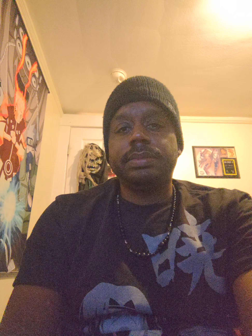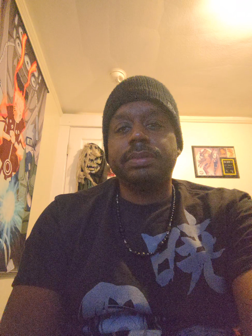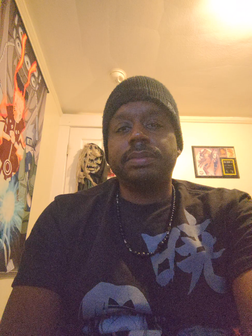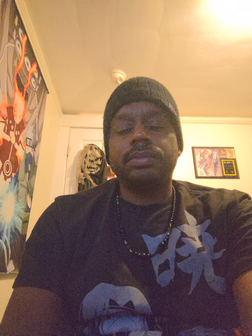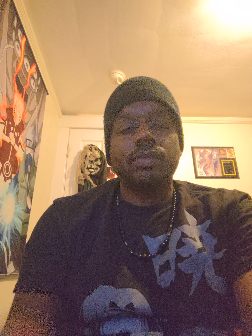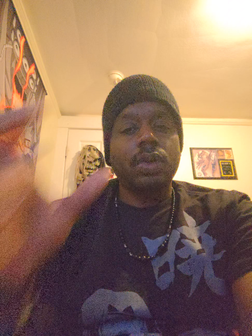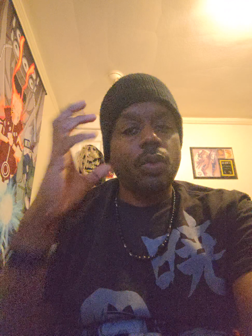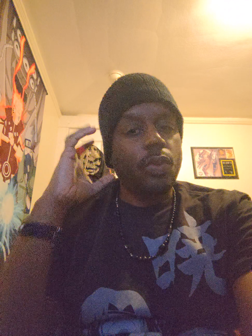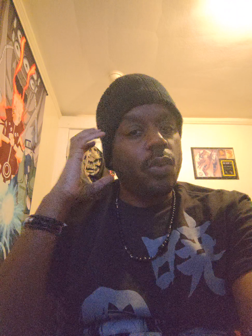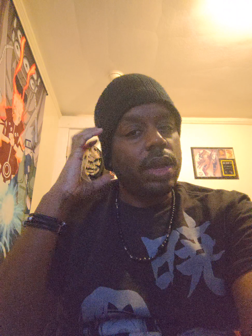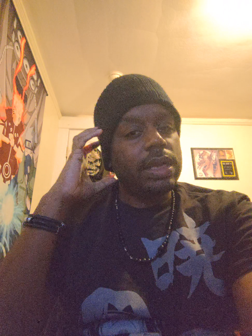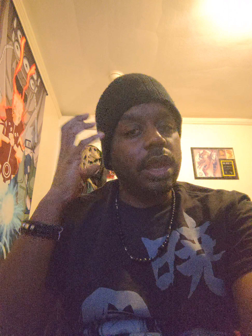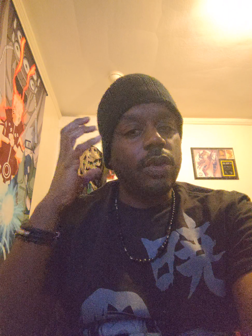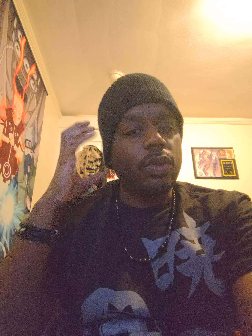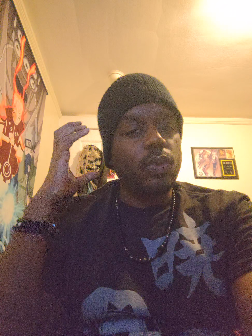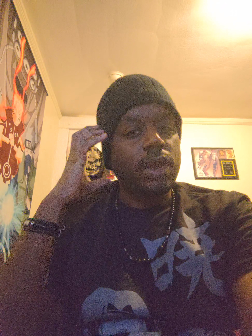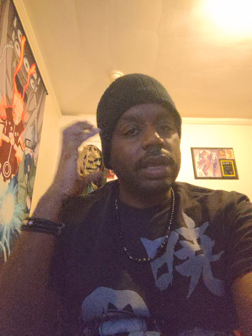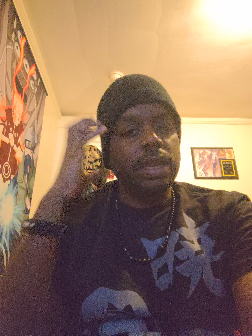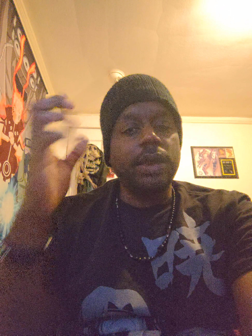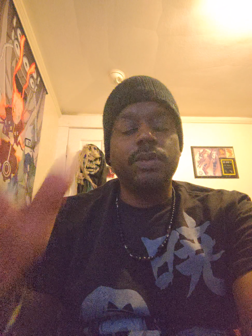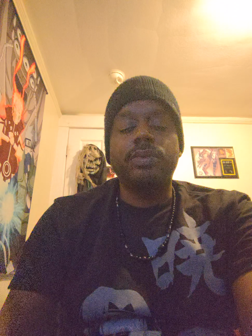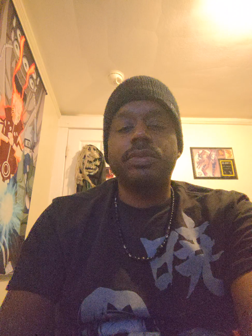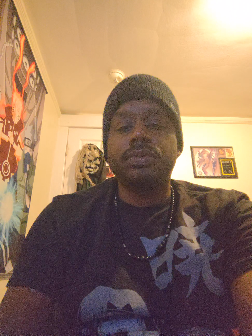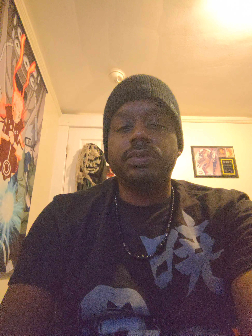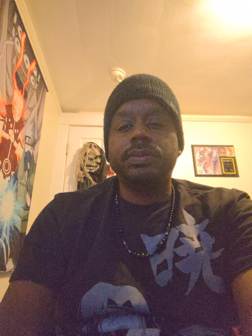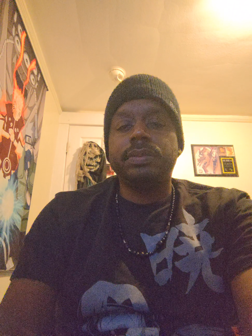radio